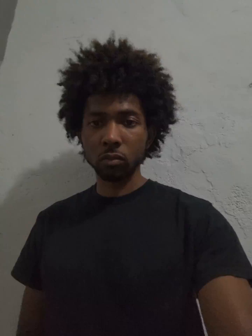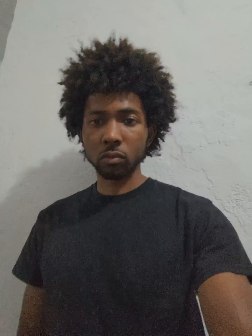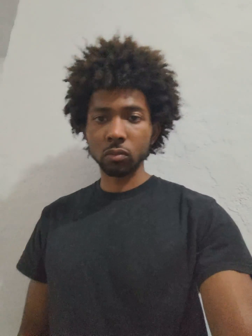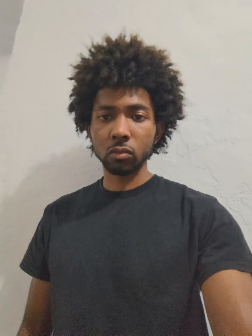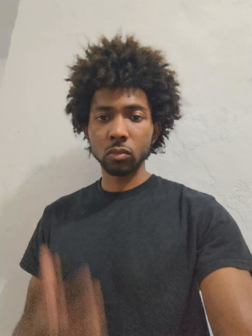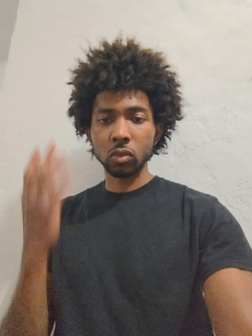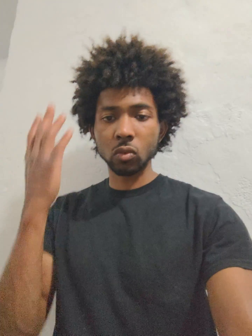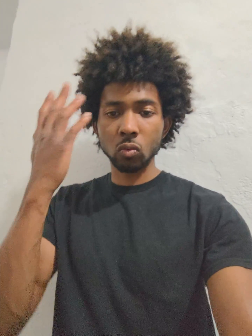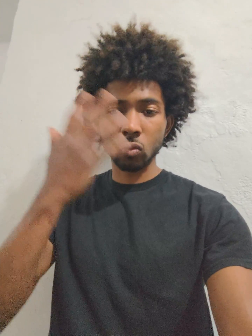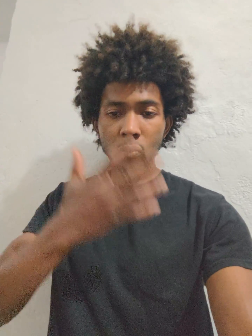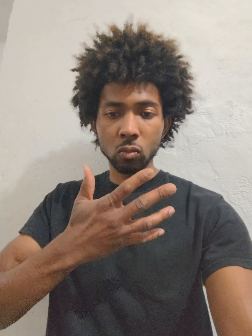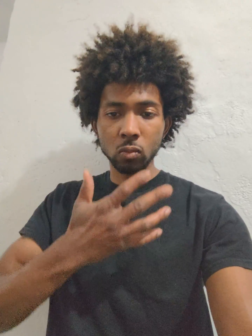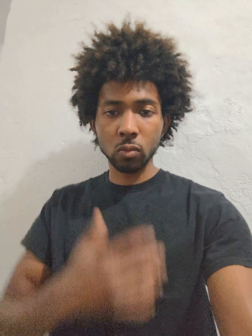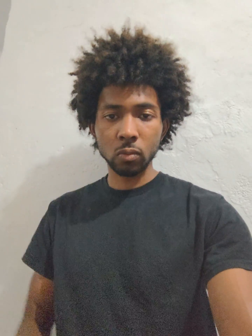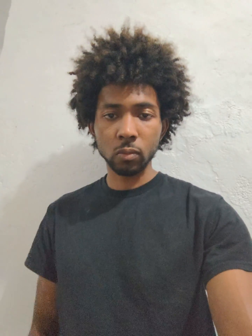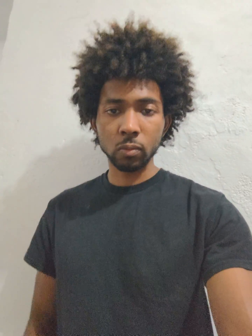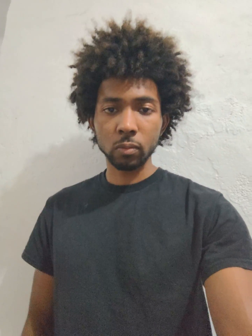dark